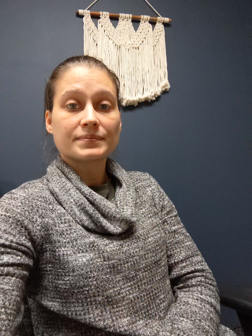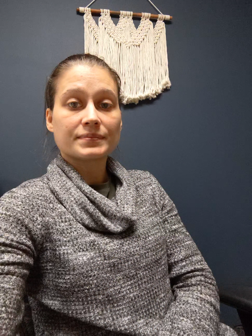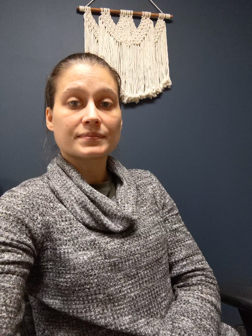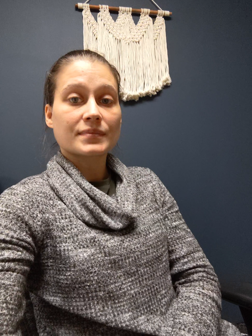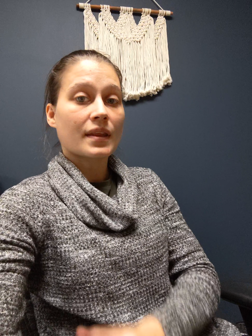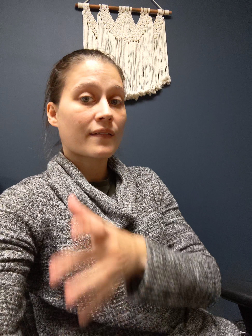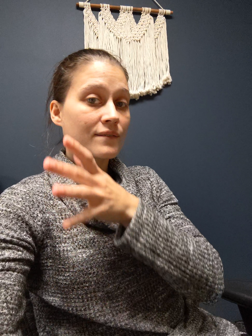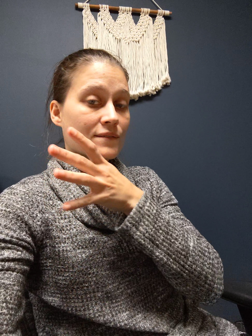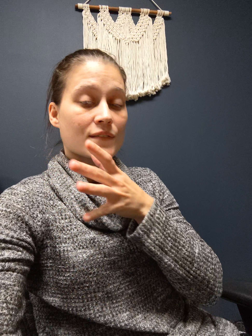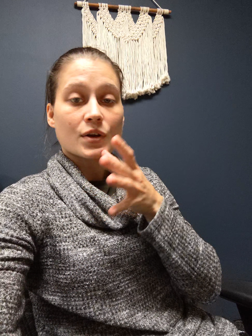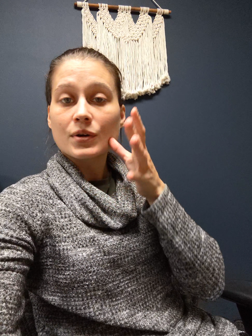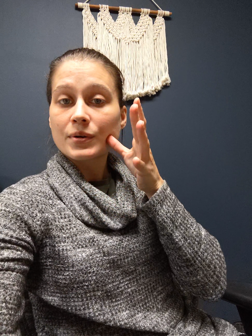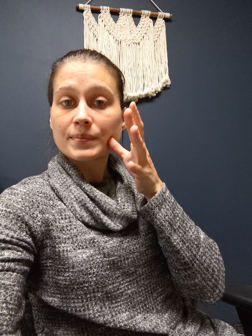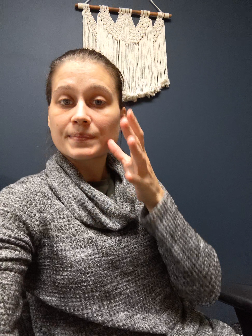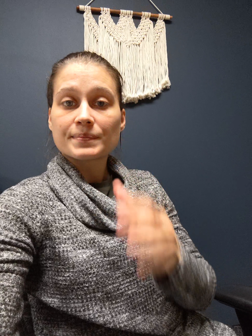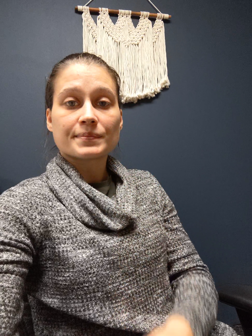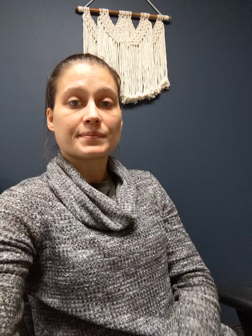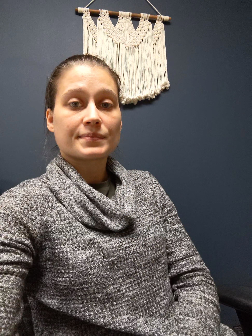farm